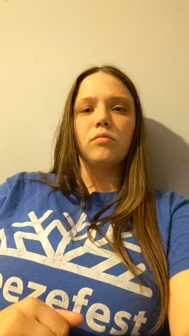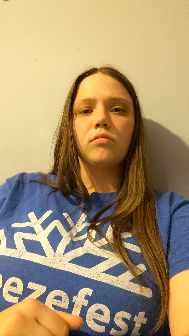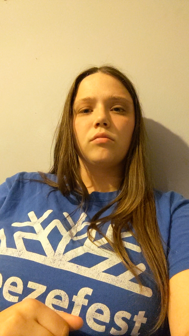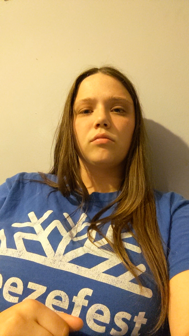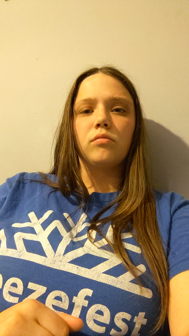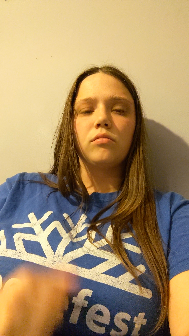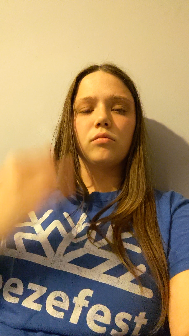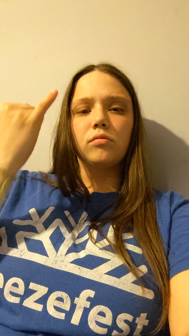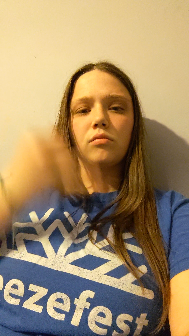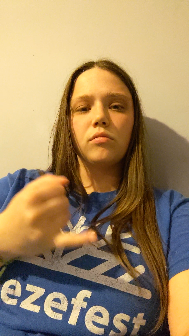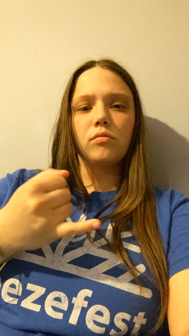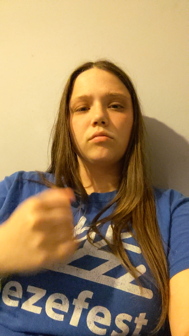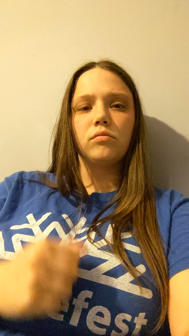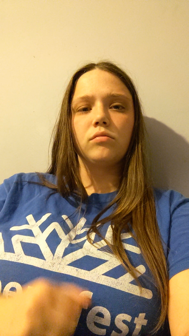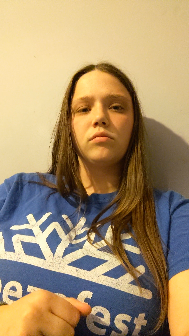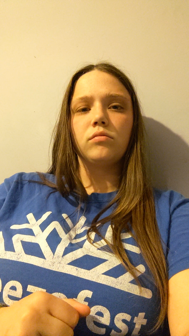last